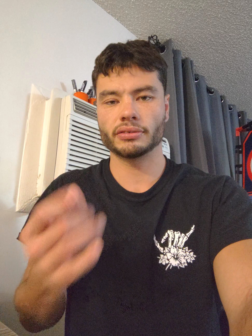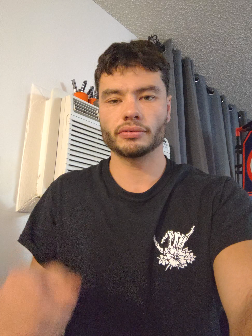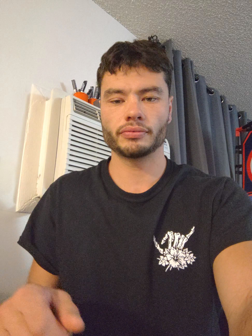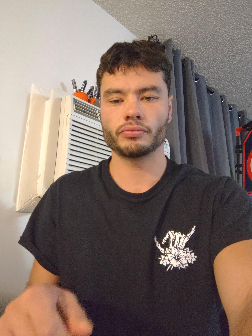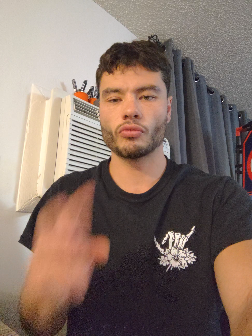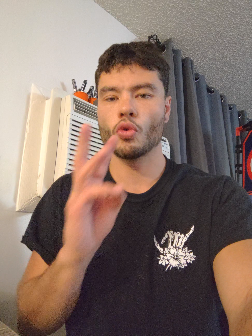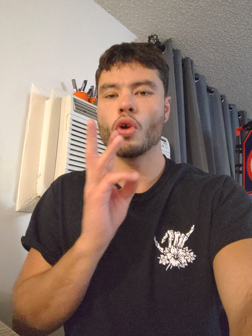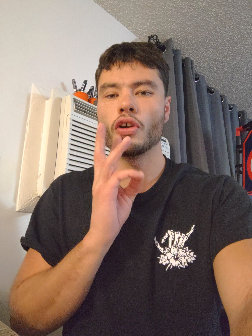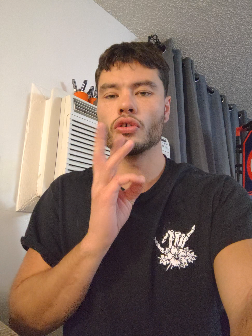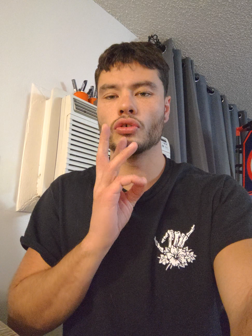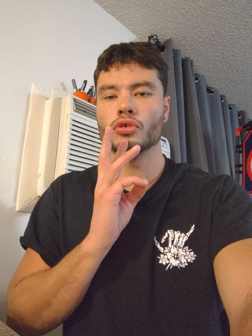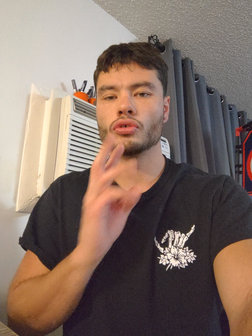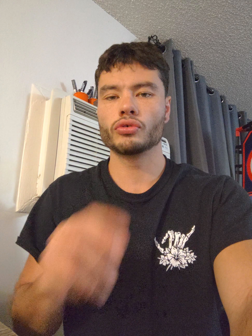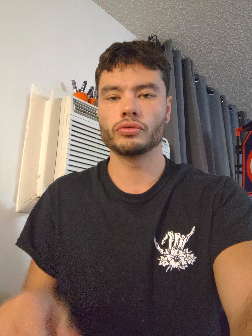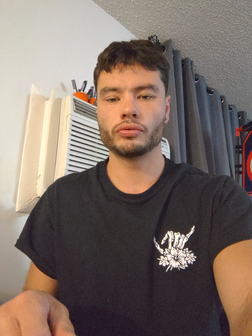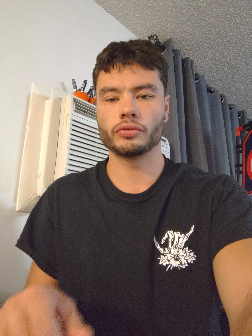water